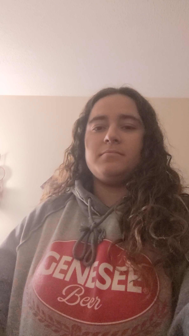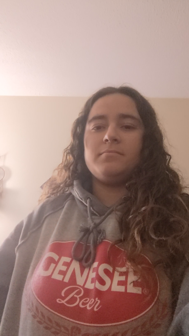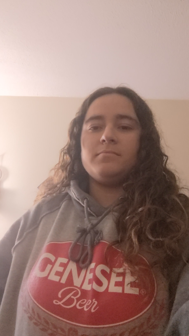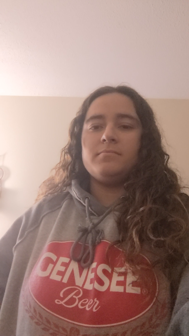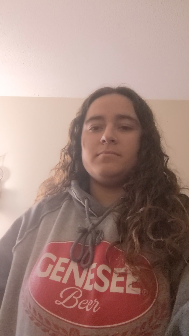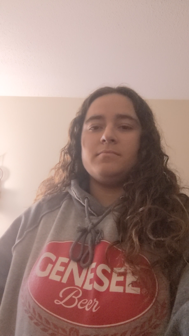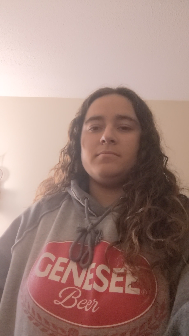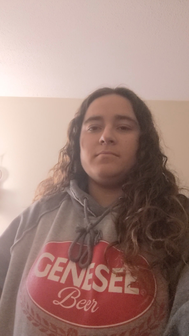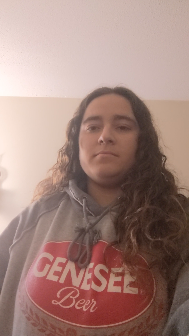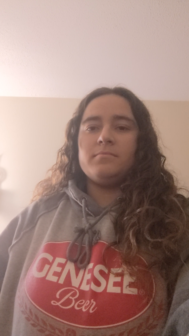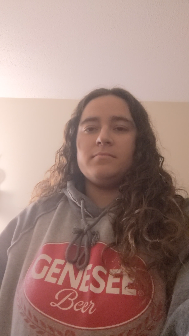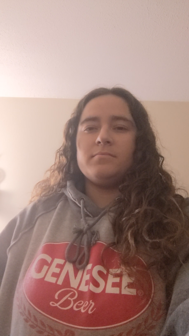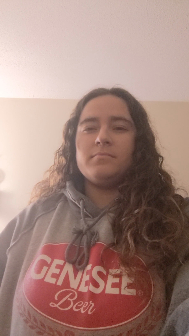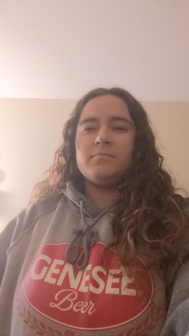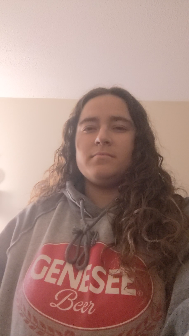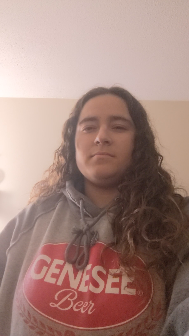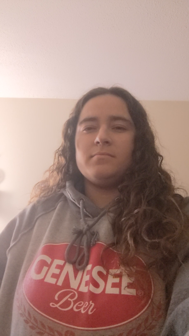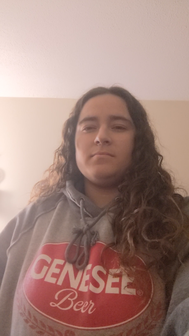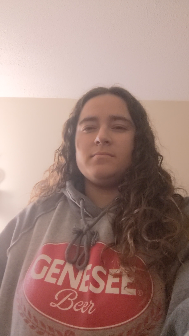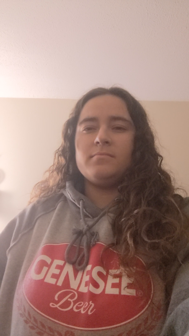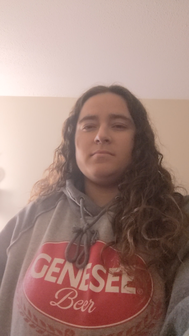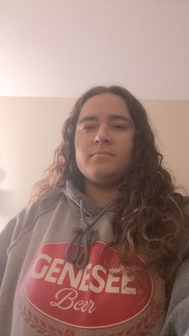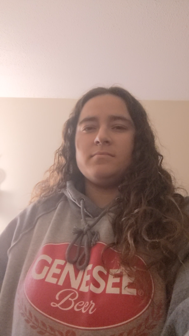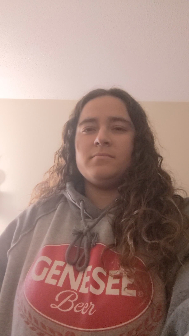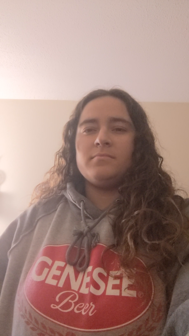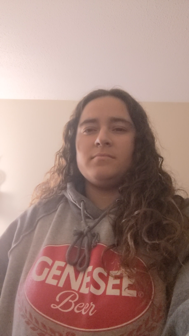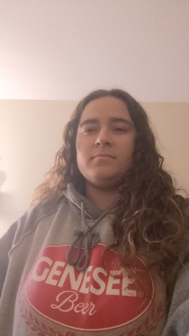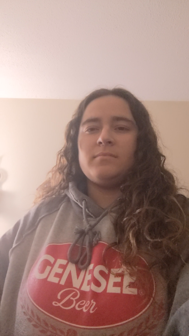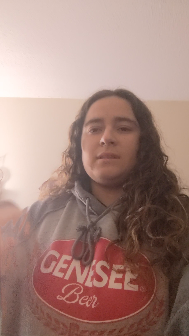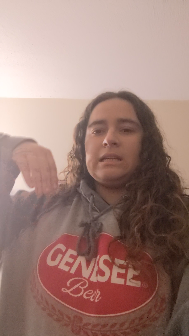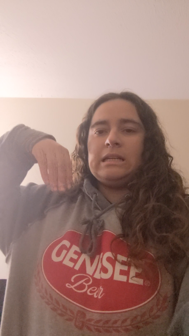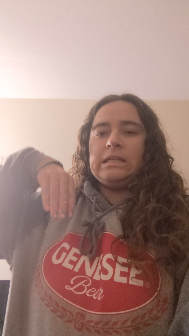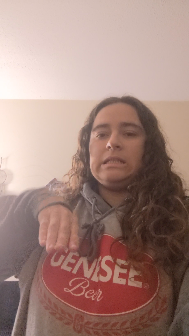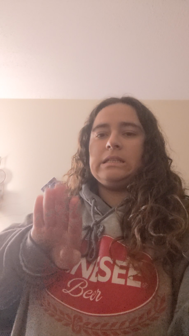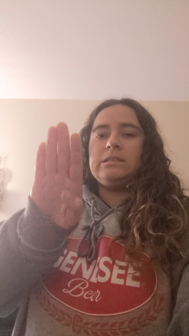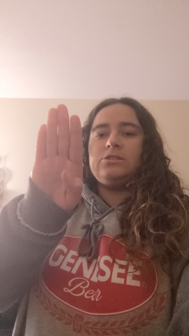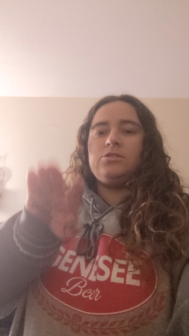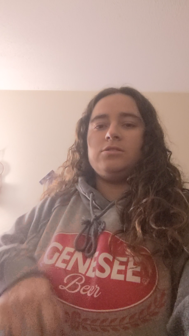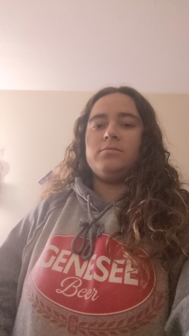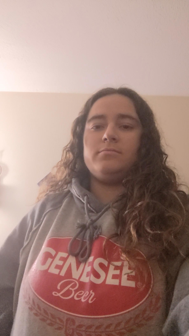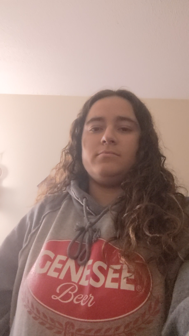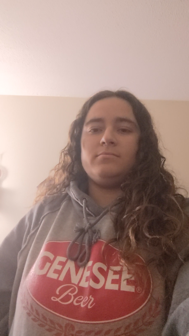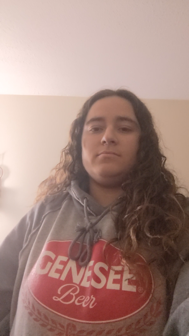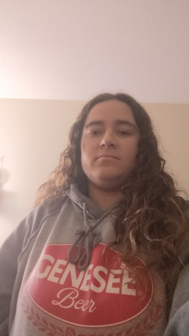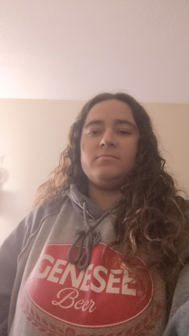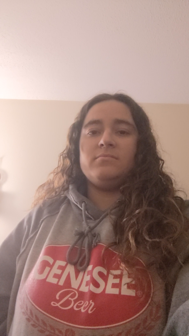enter